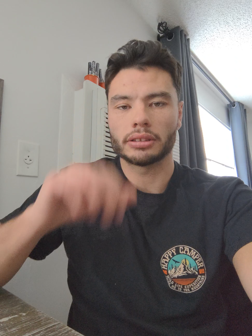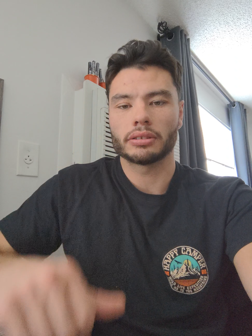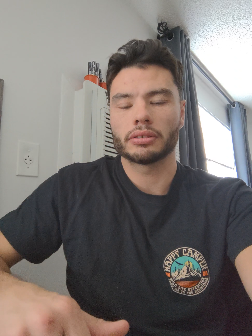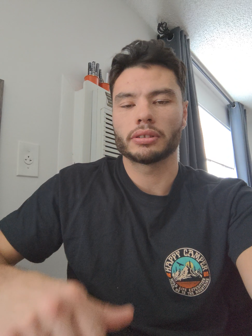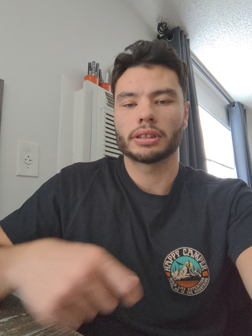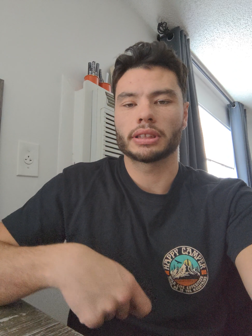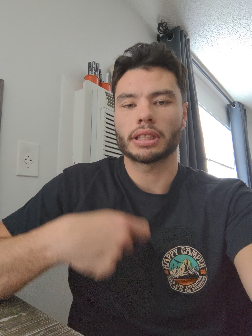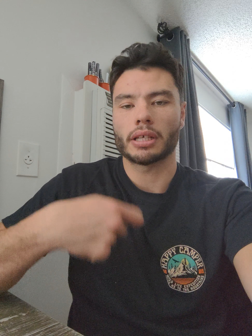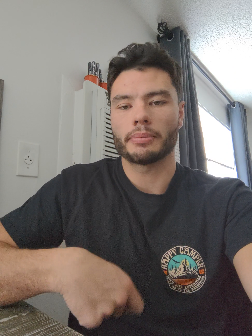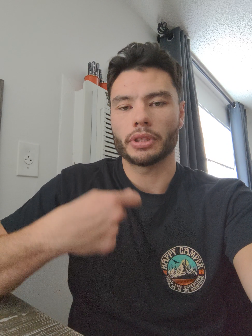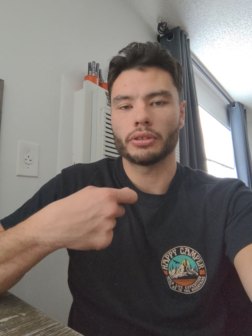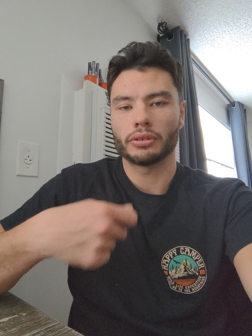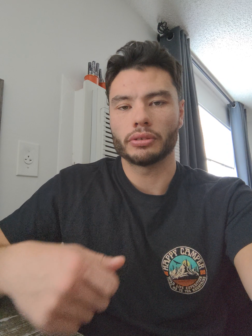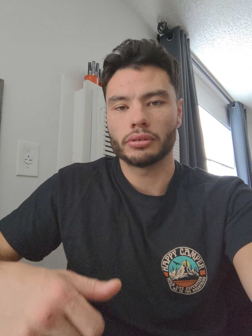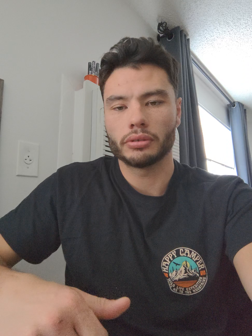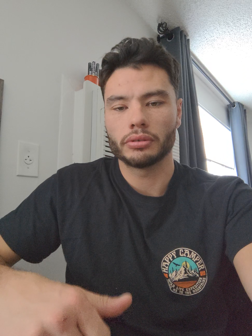zipper